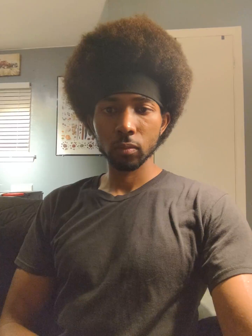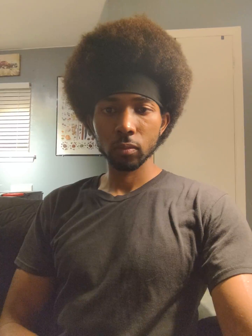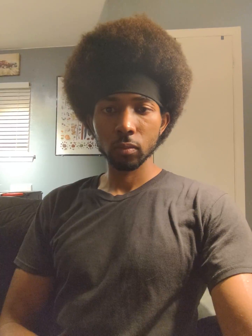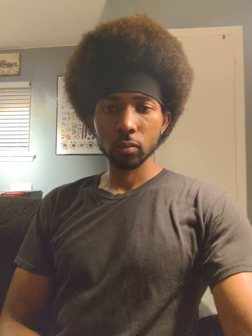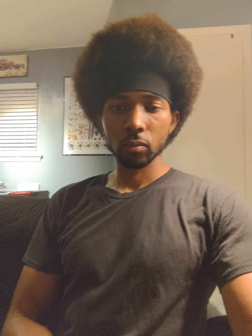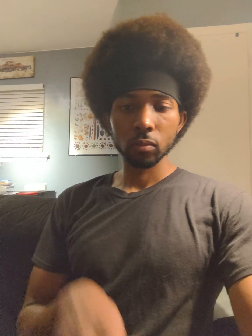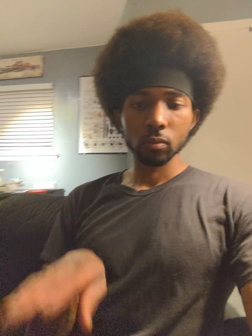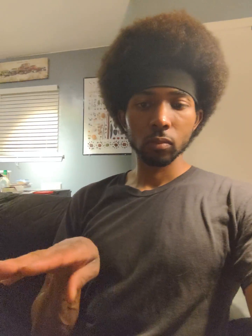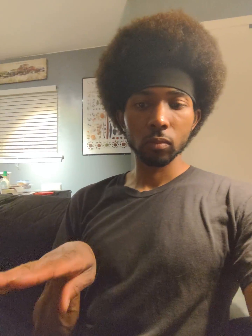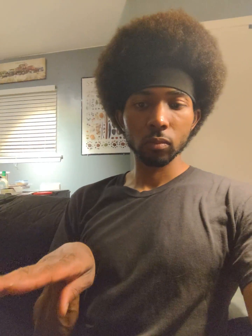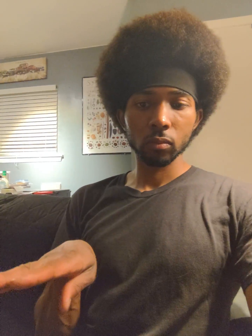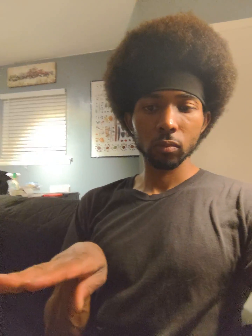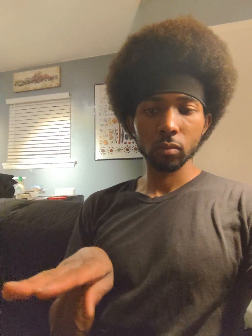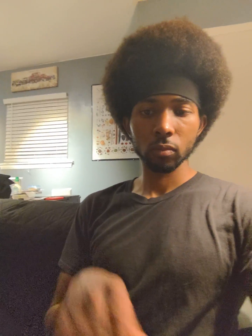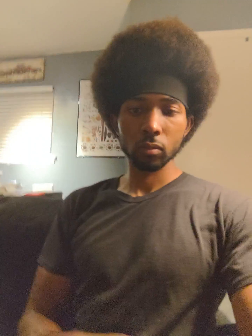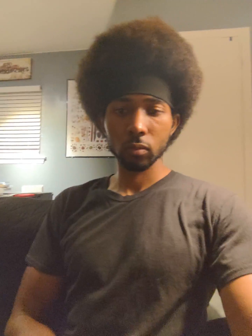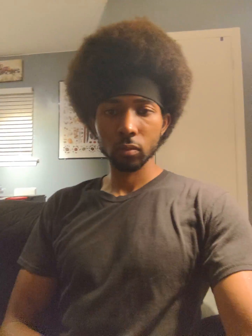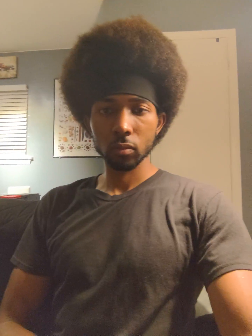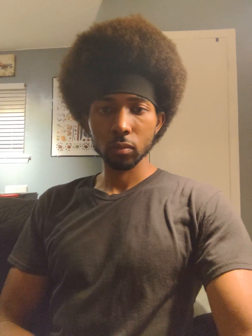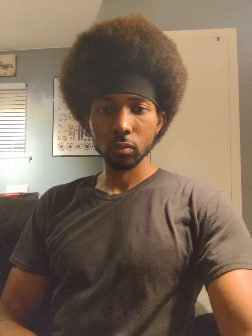penguin